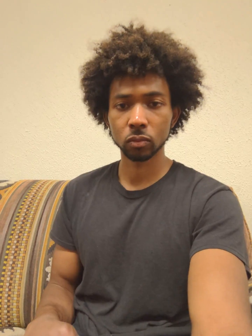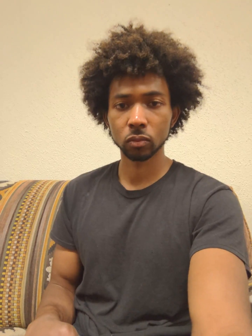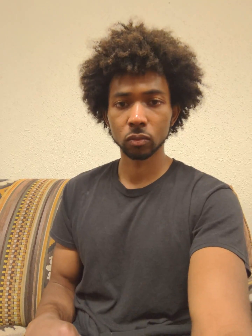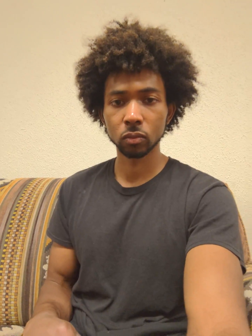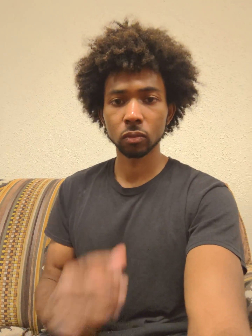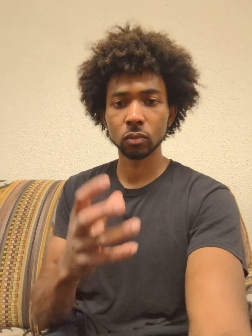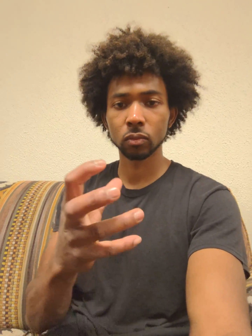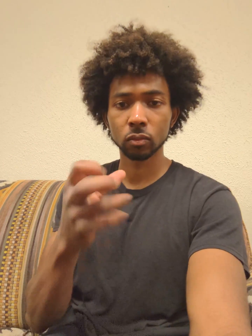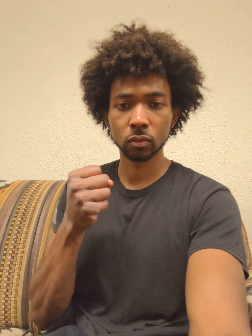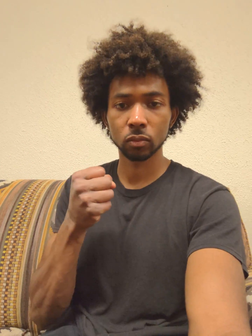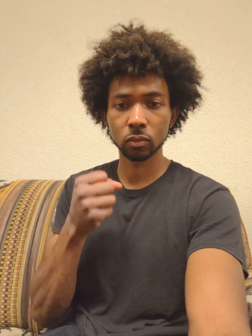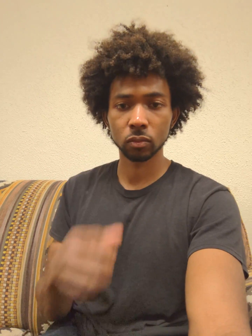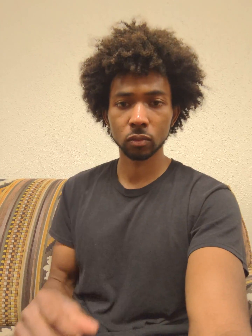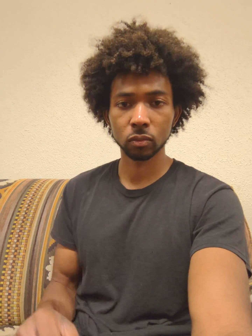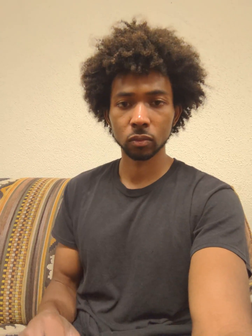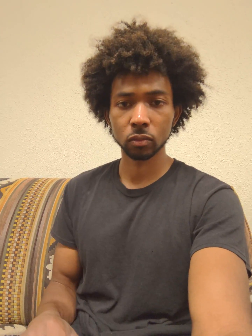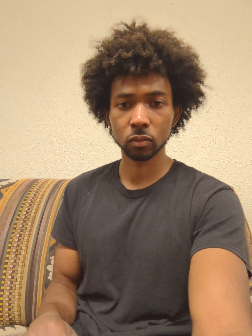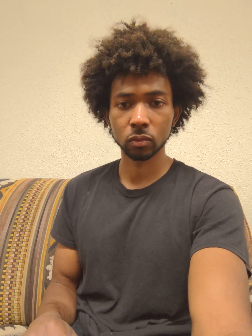get